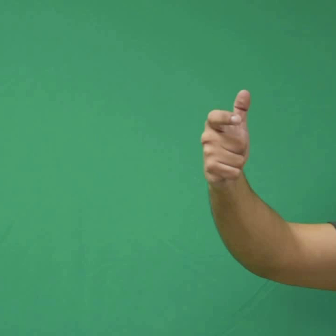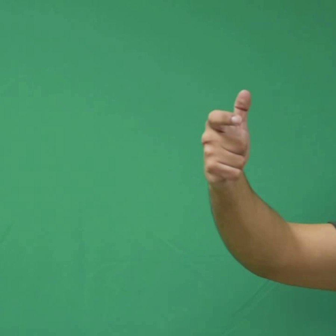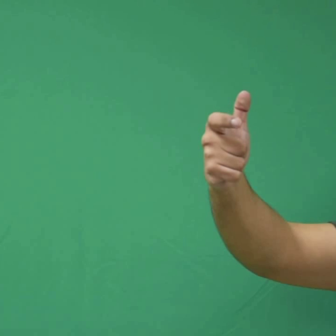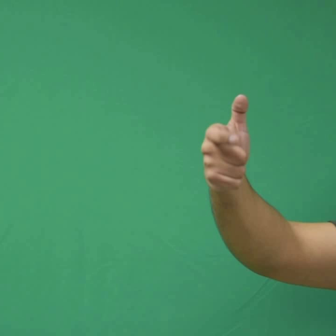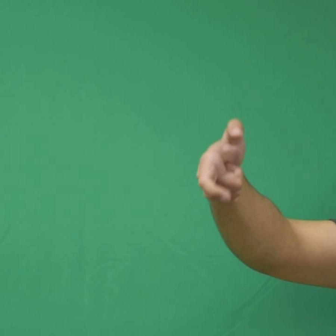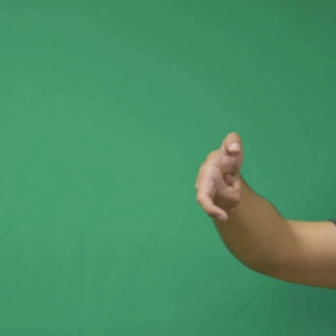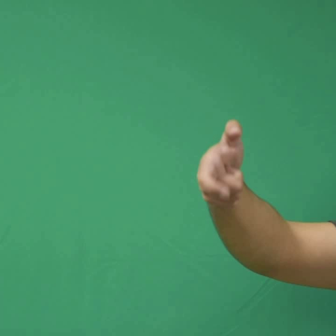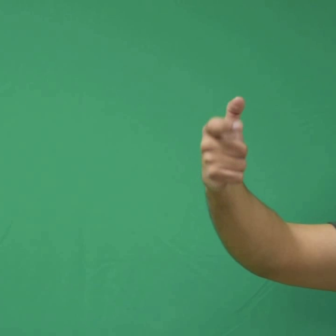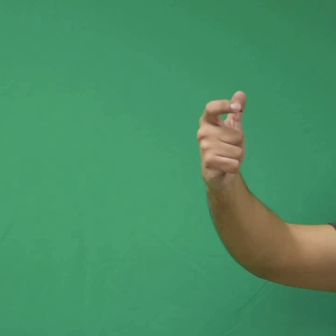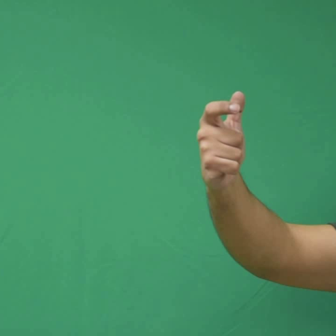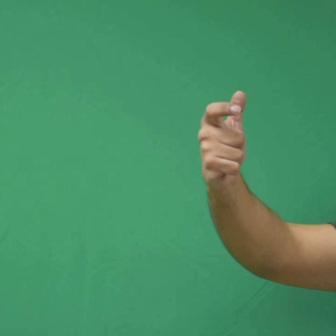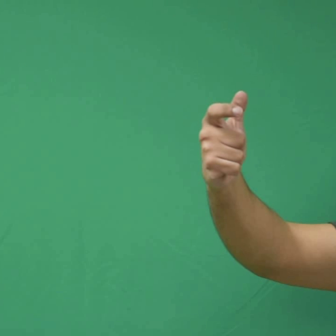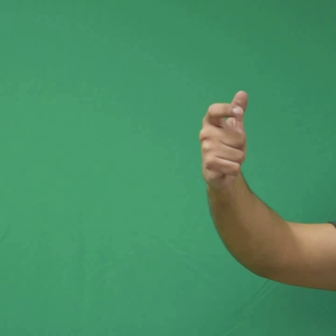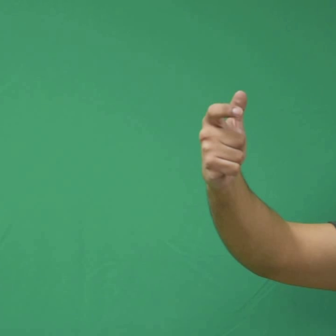Q